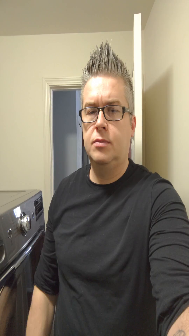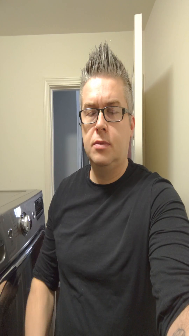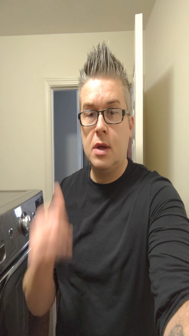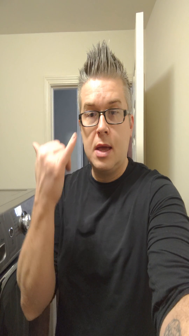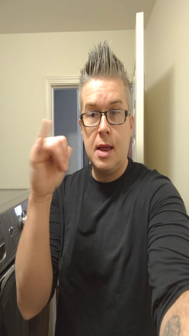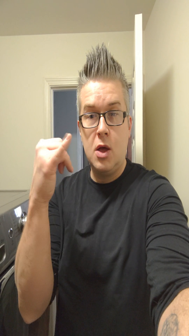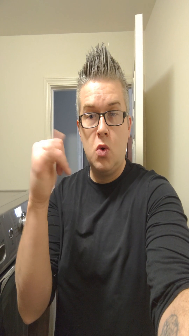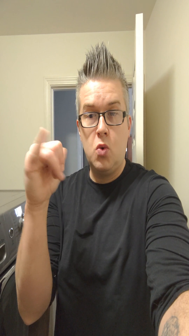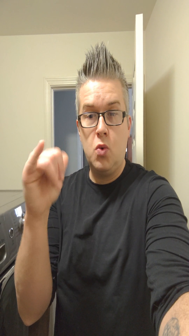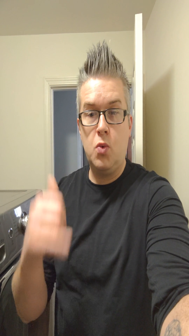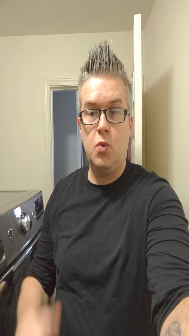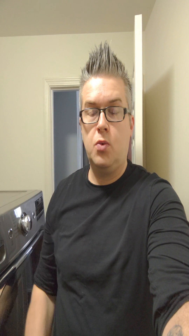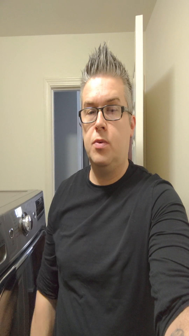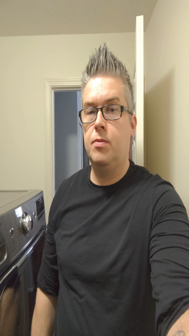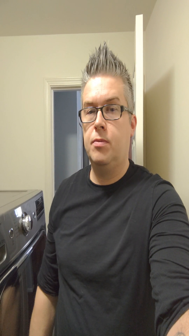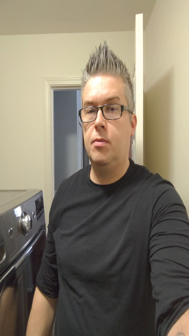yellow